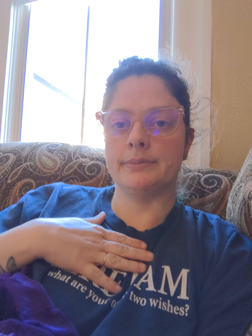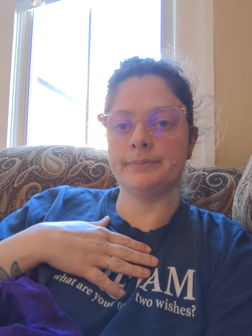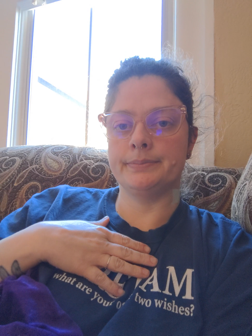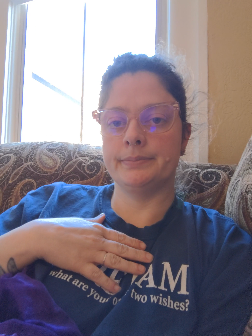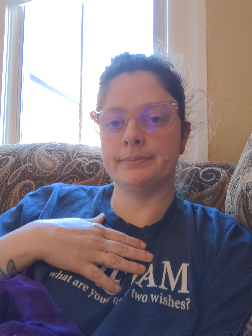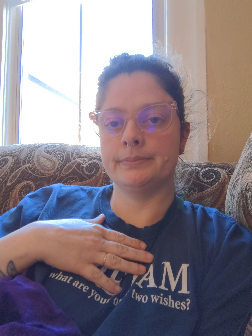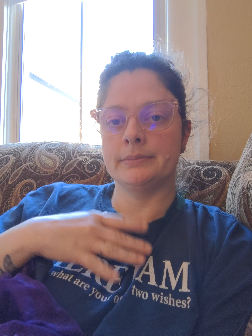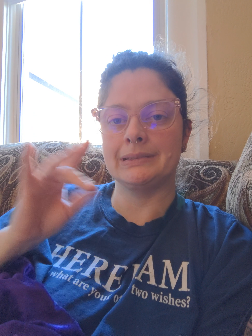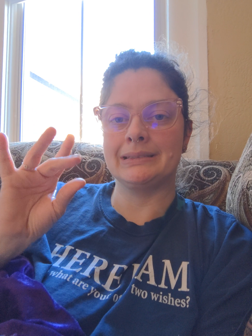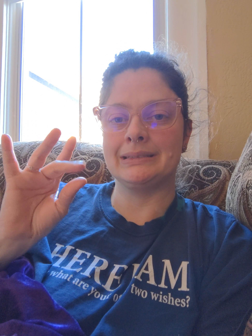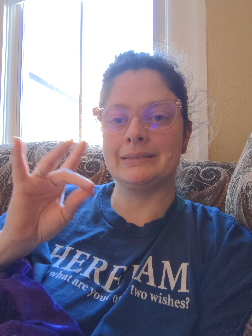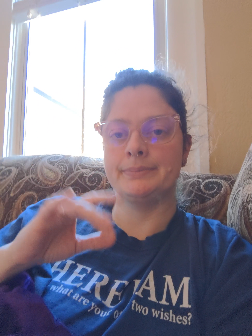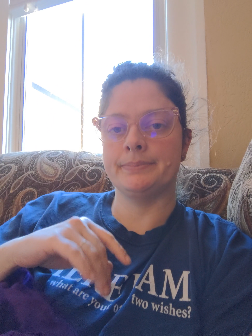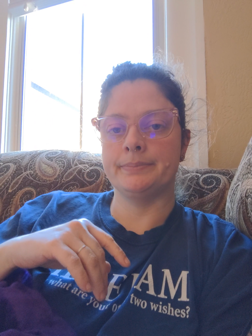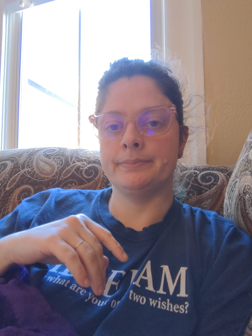sticky